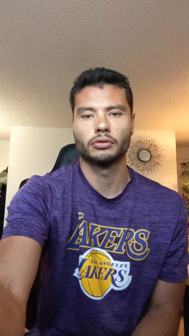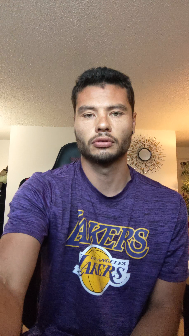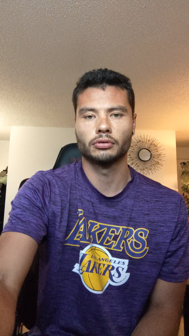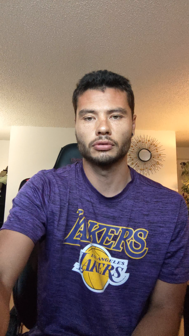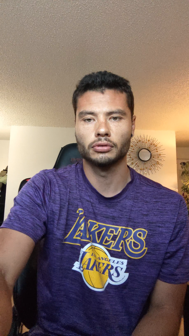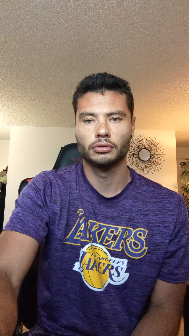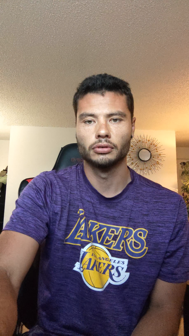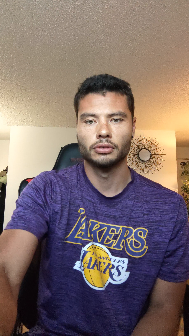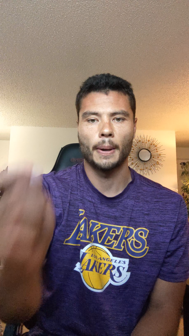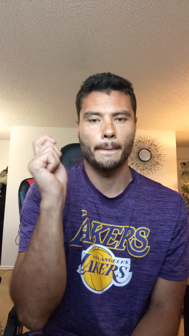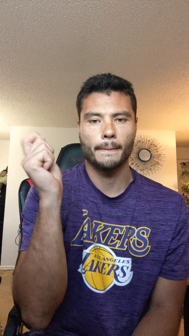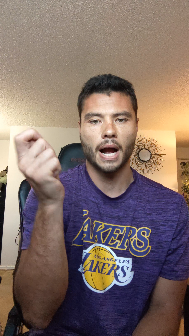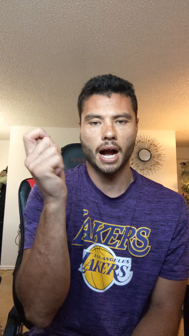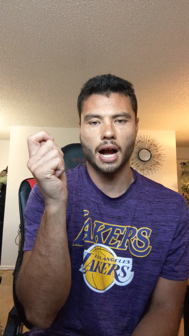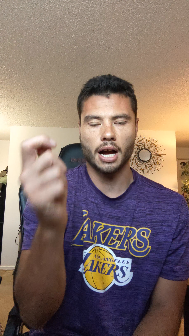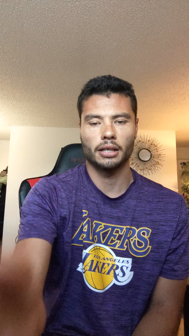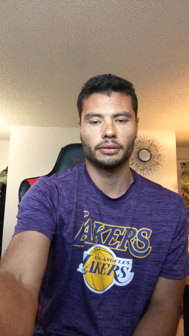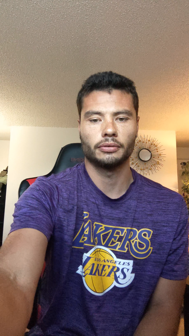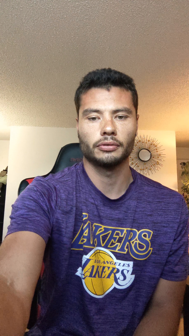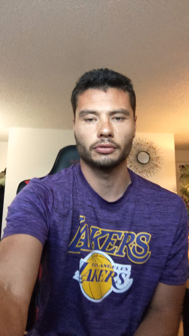bat